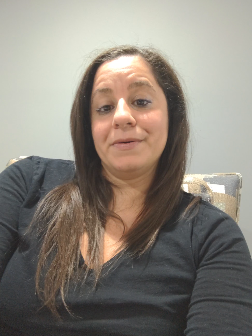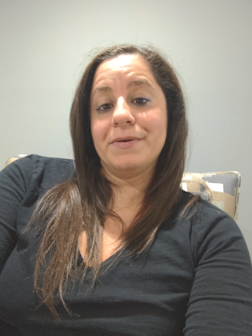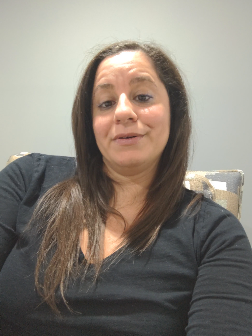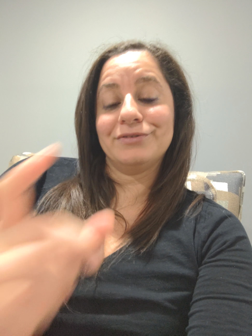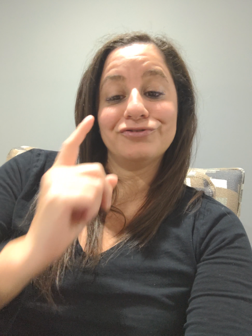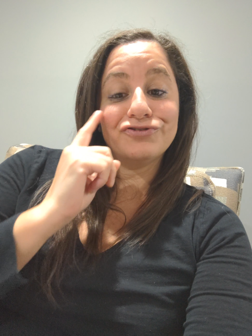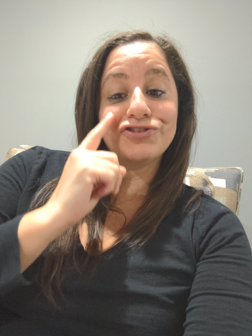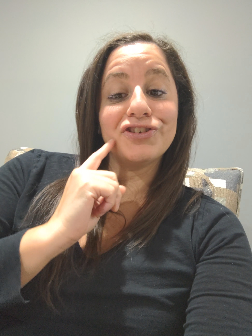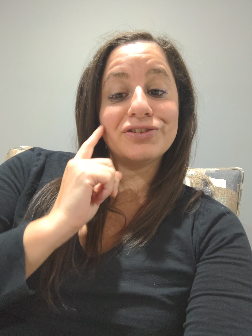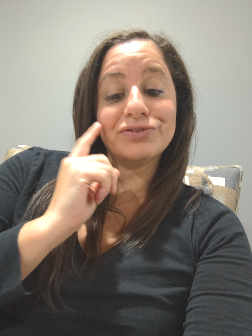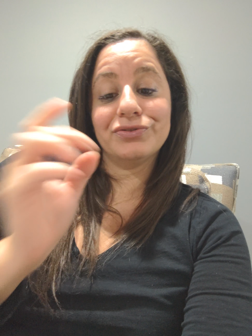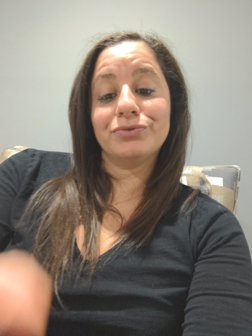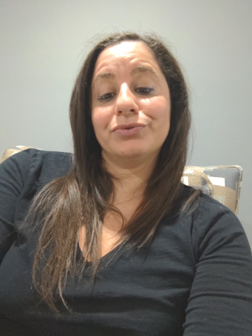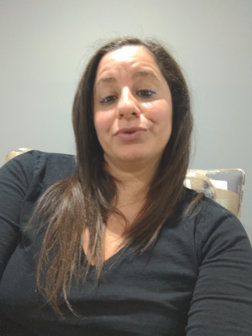cheek